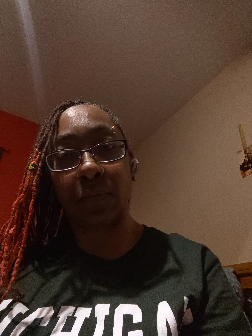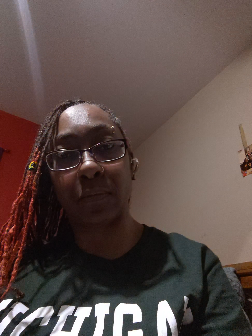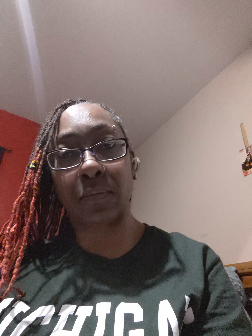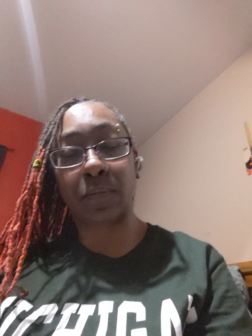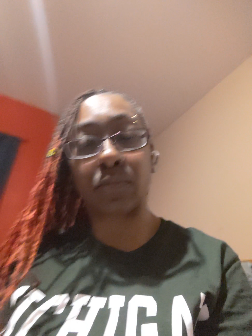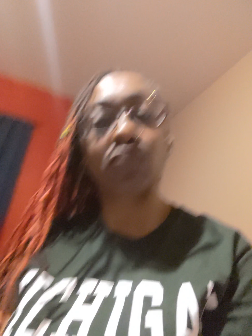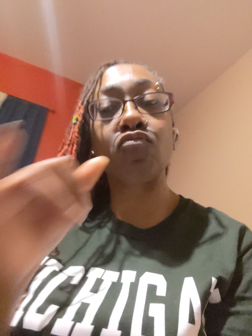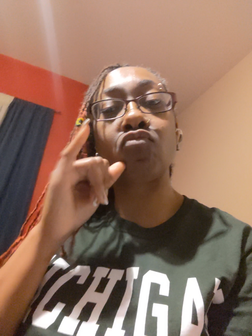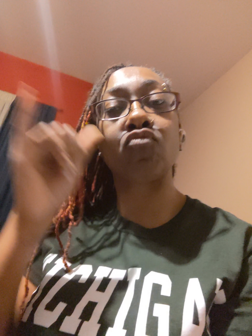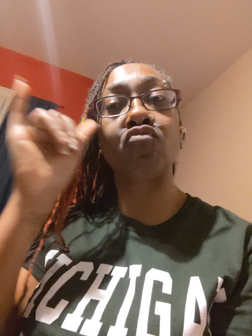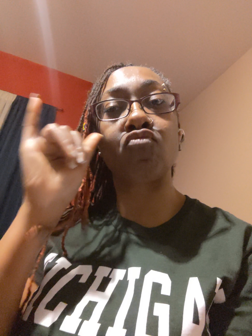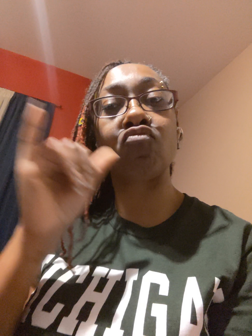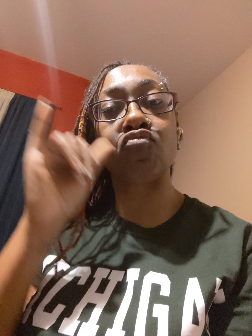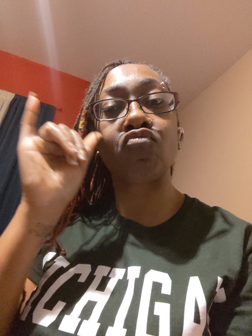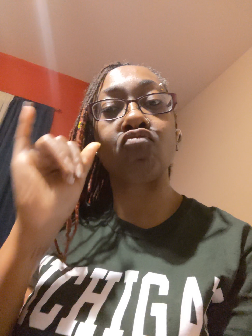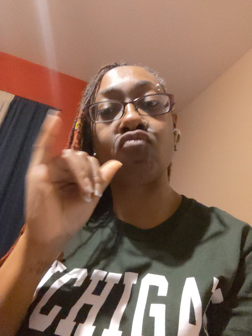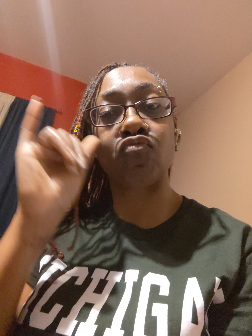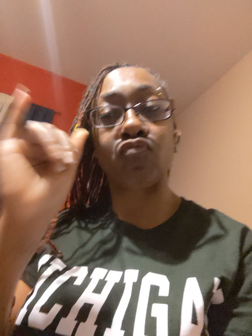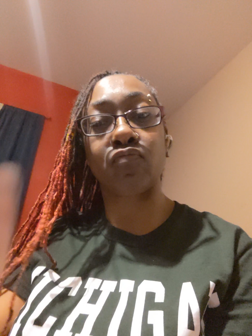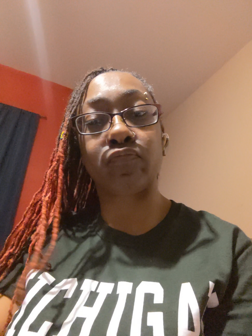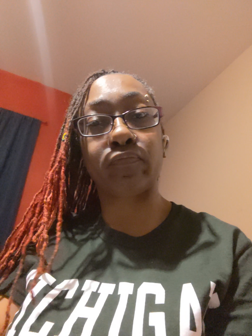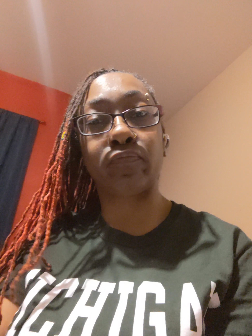yesterday